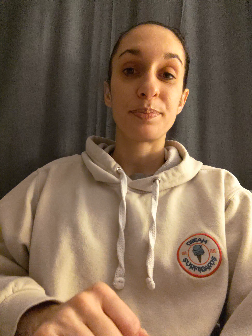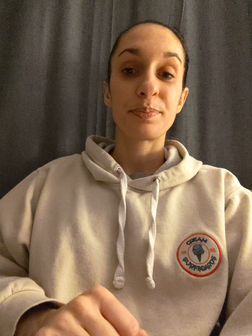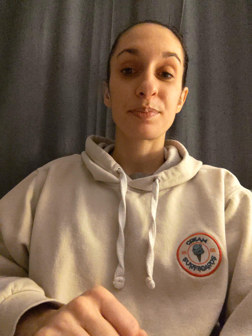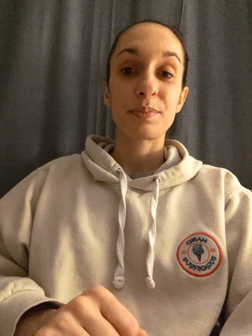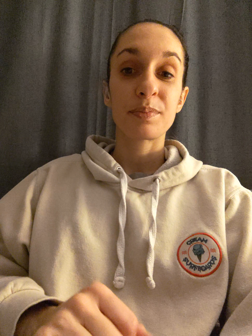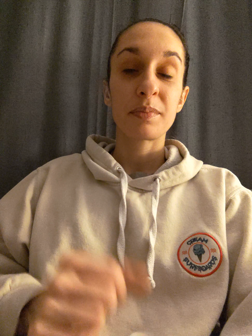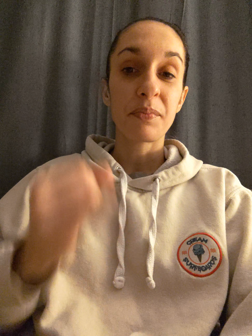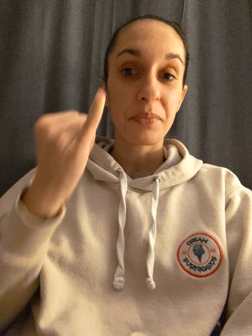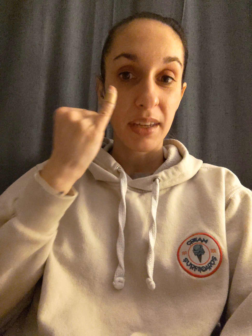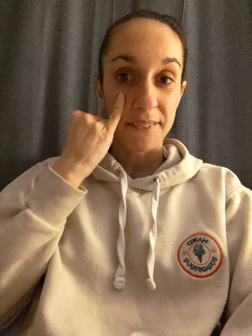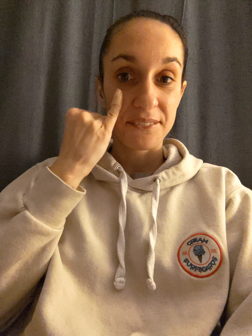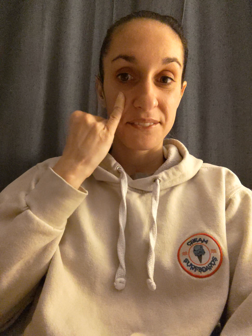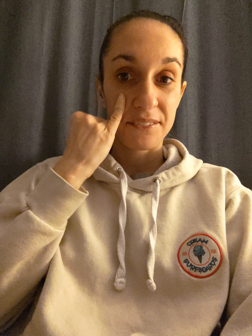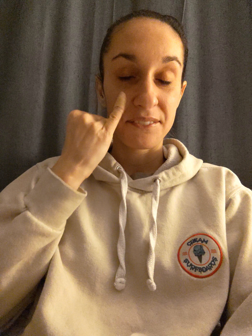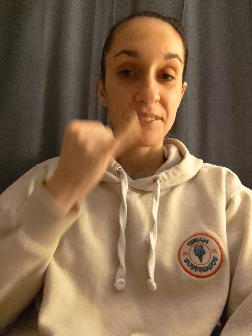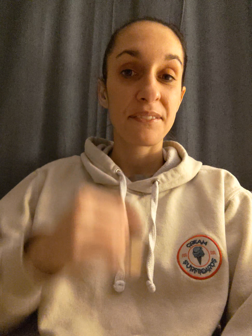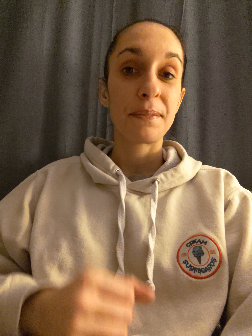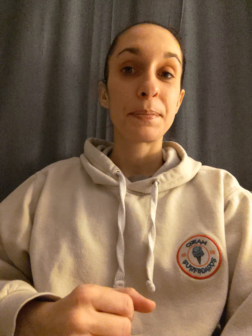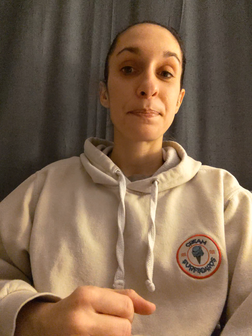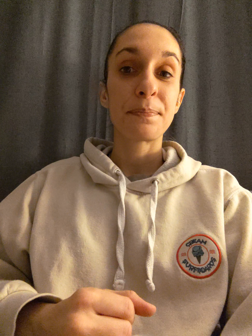if